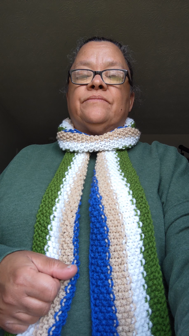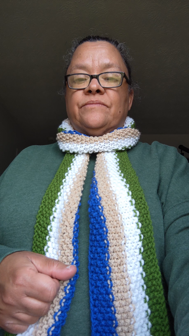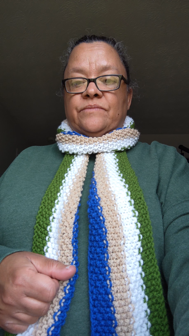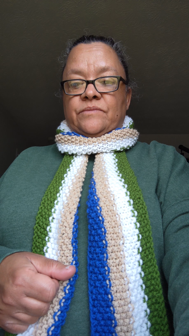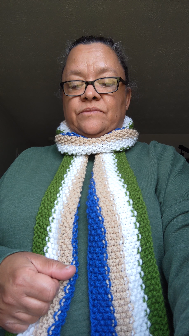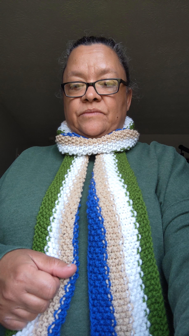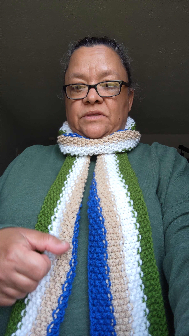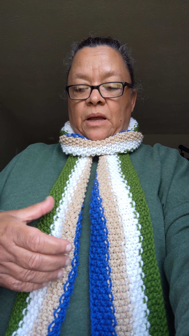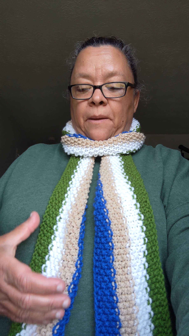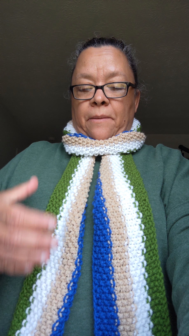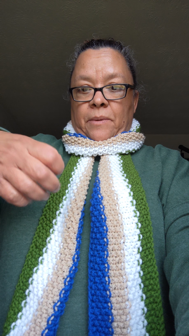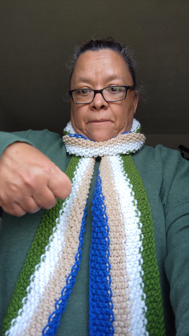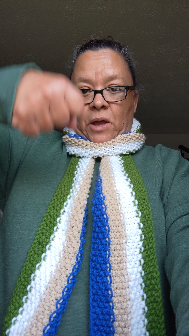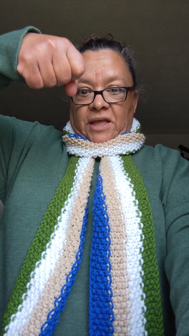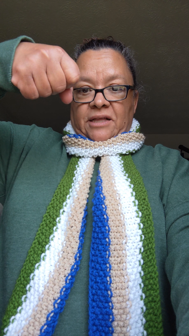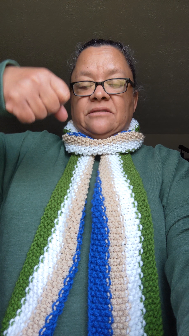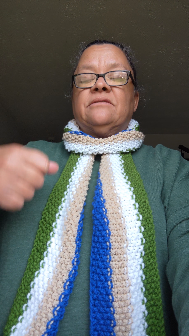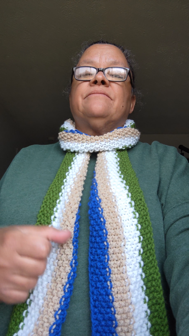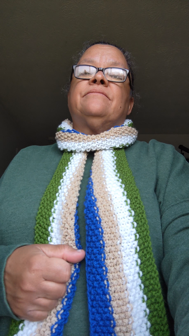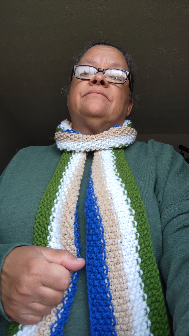bucket